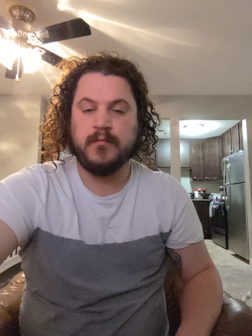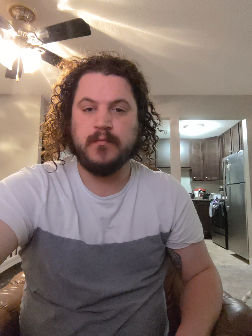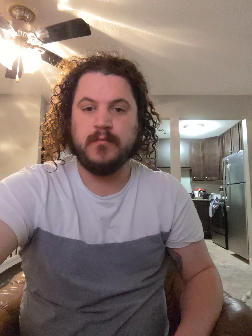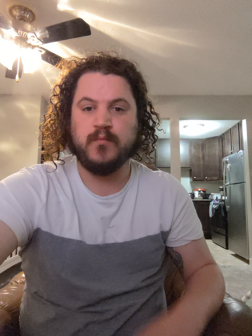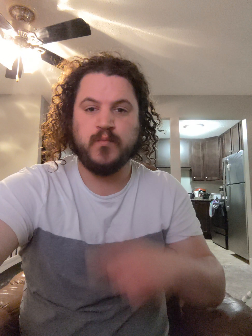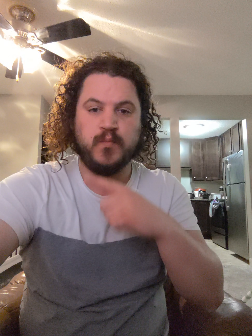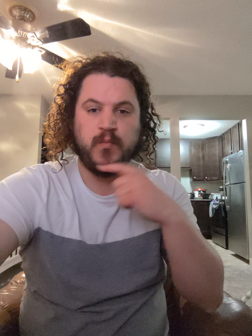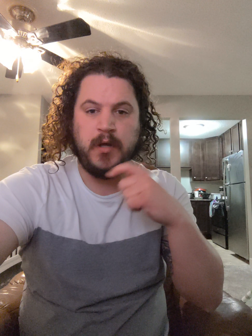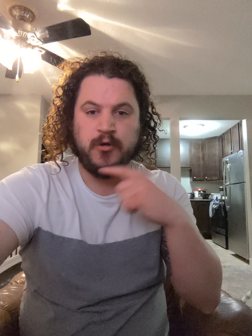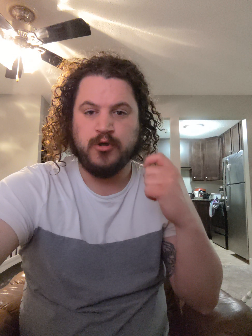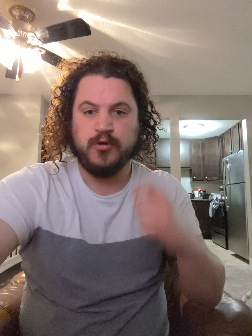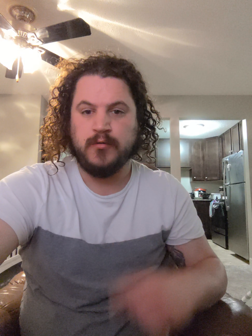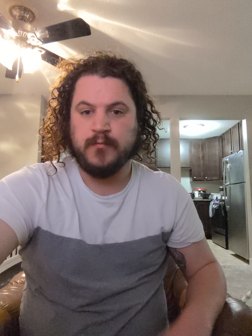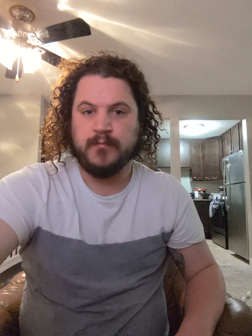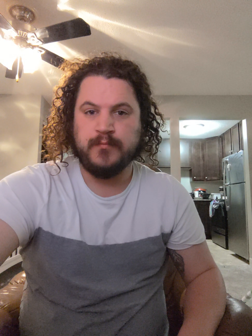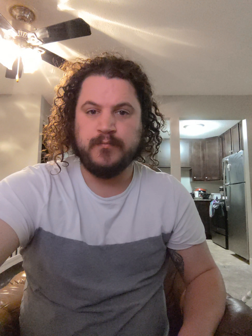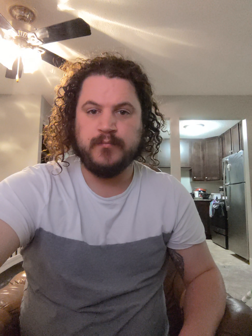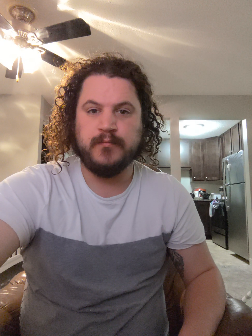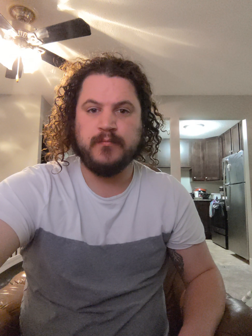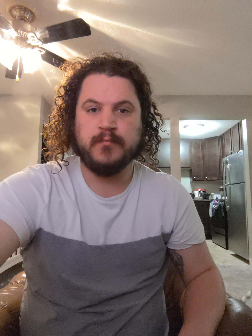dryer